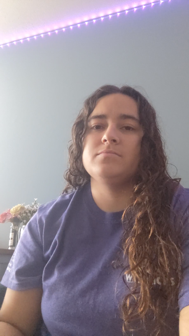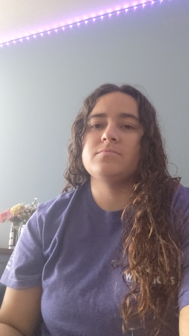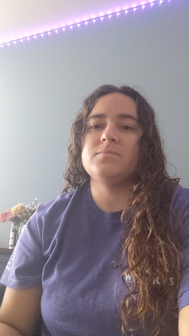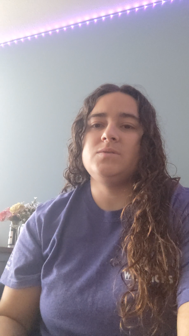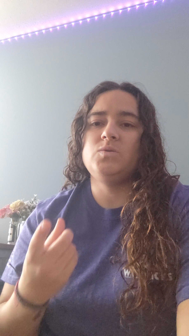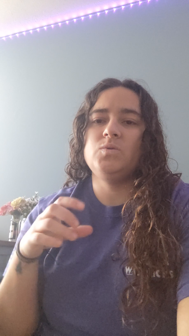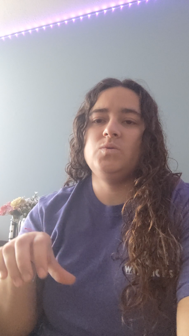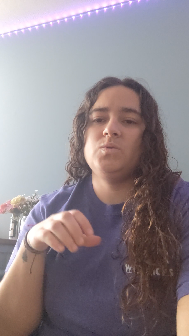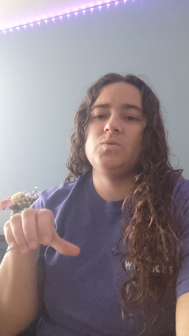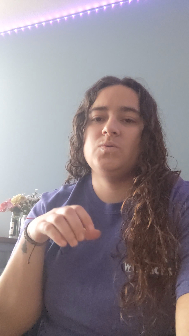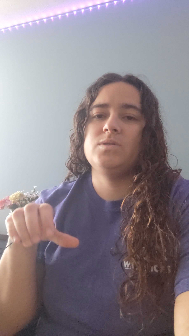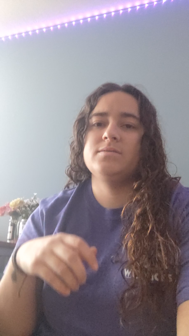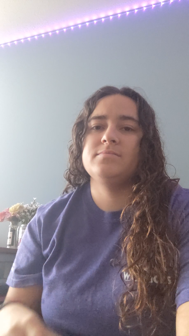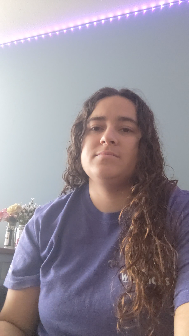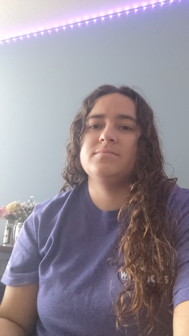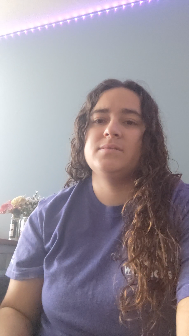does